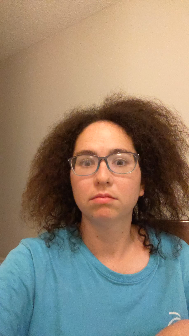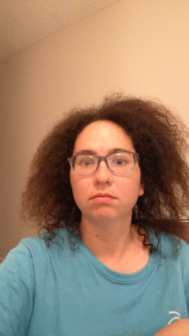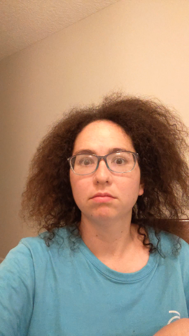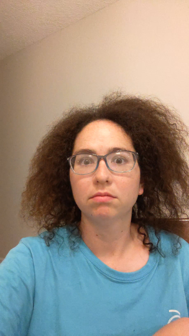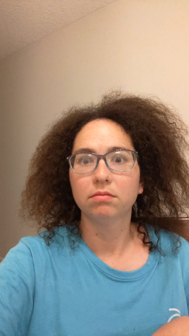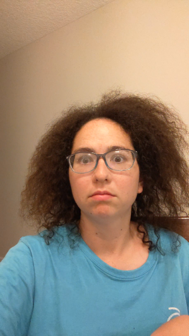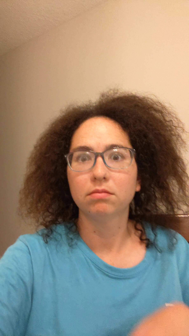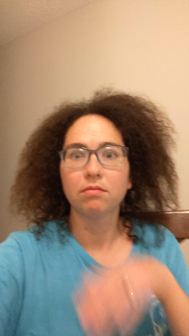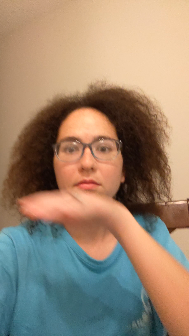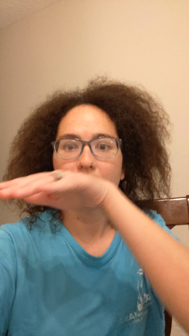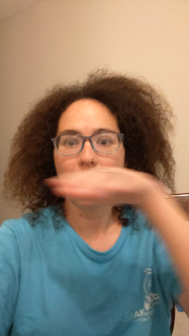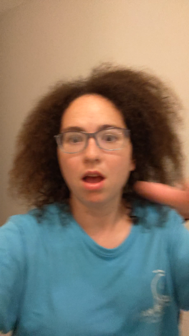nice